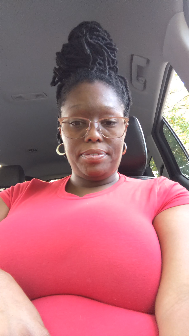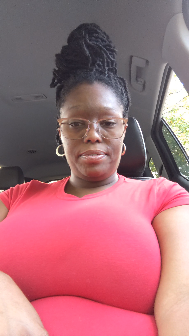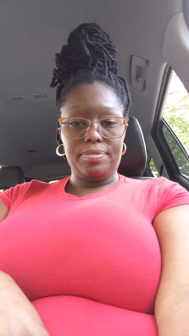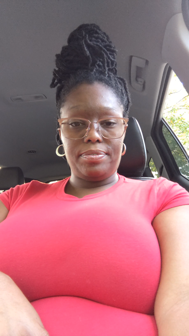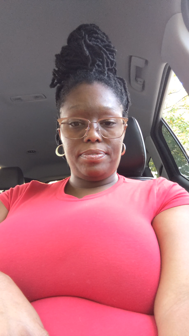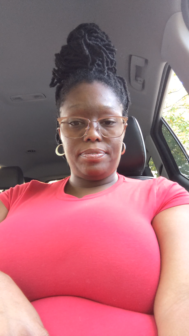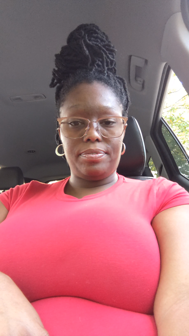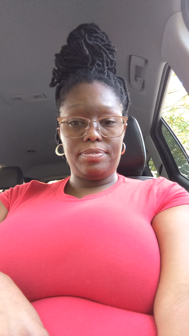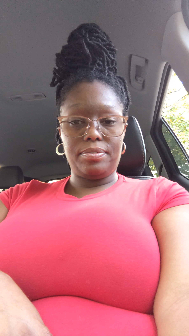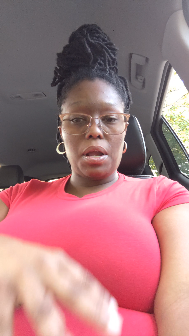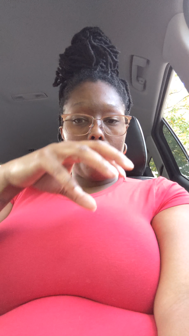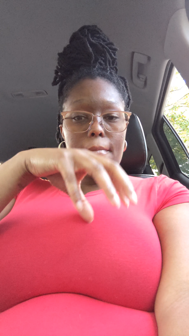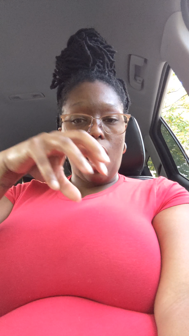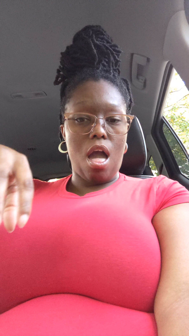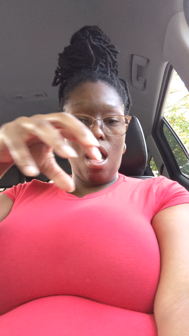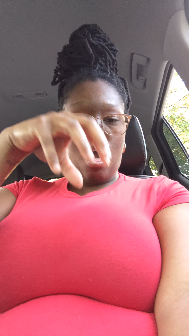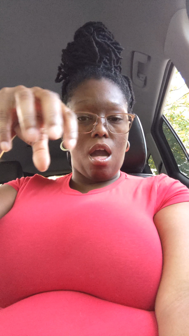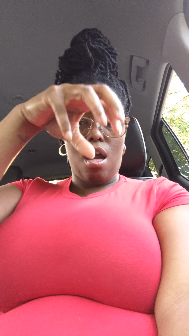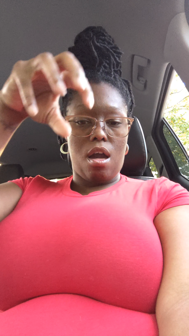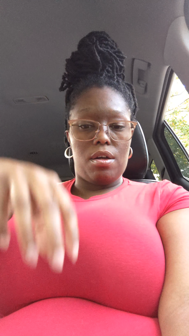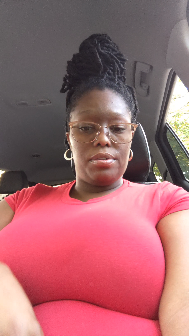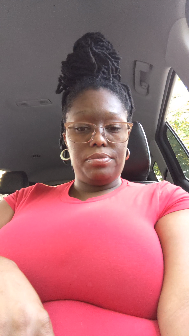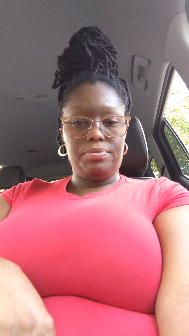block